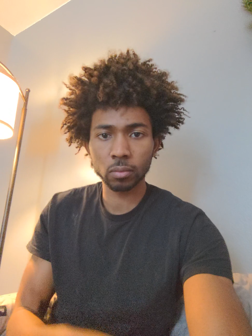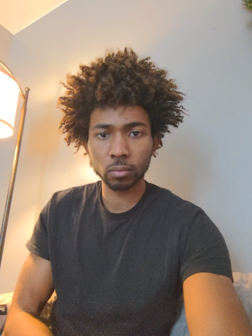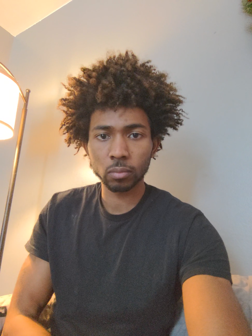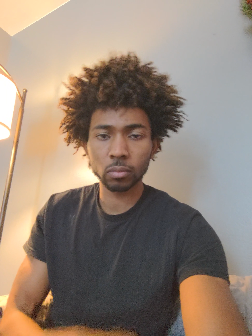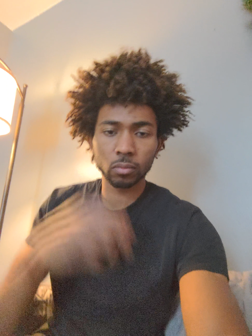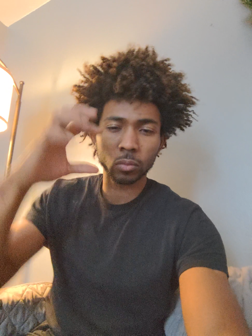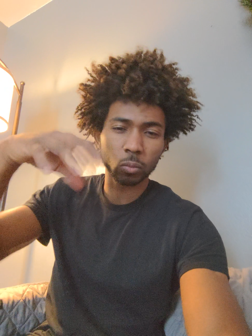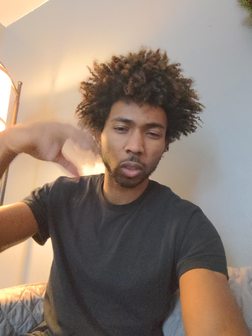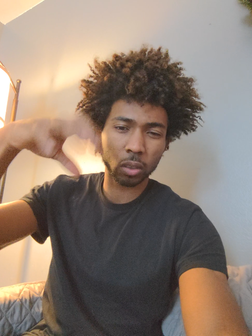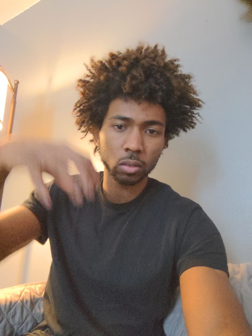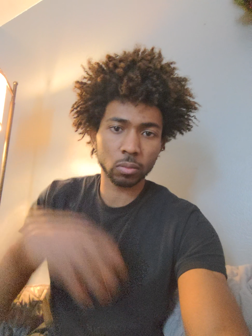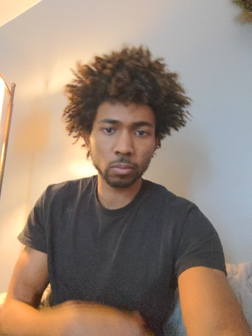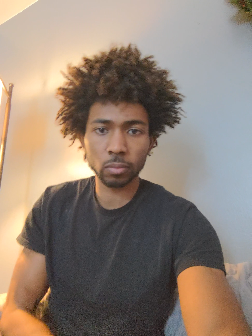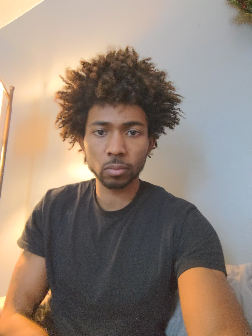rain